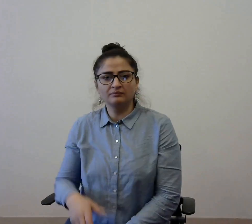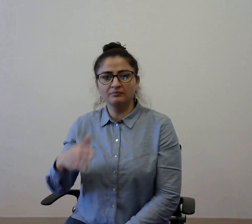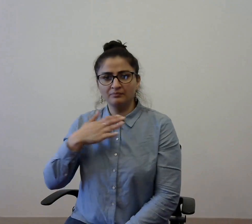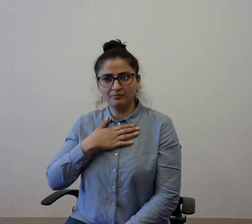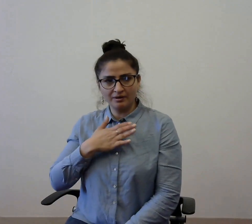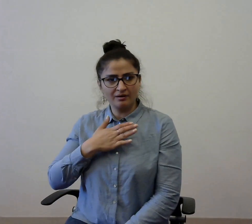mən